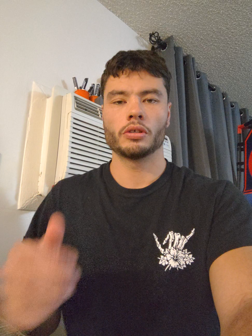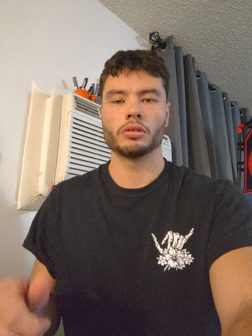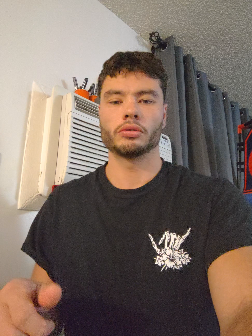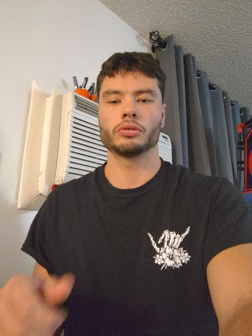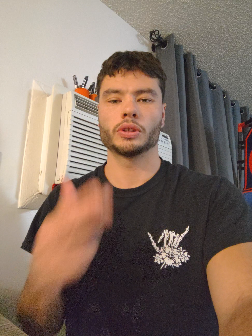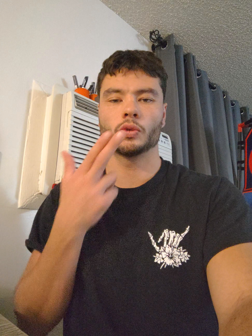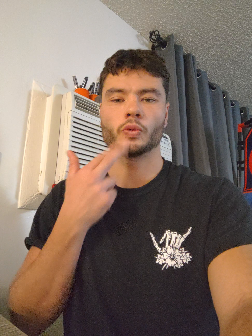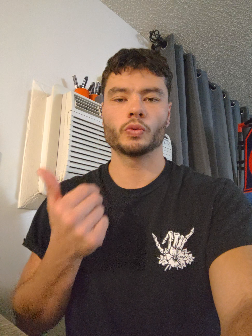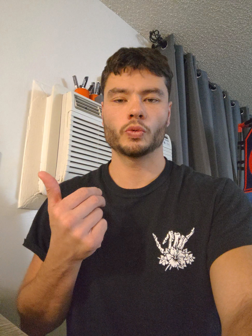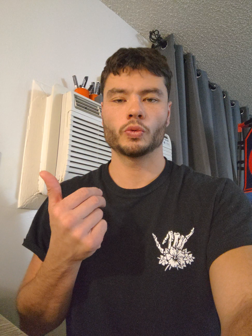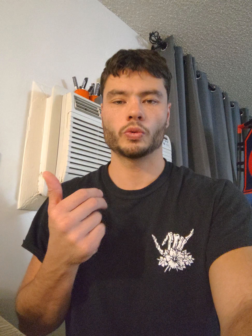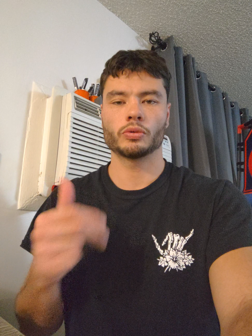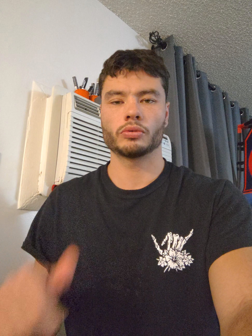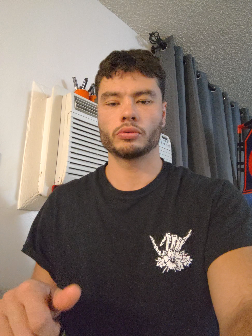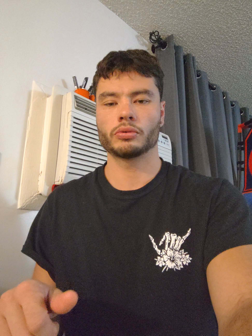cute